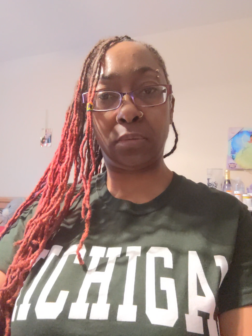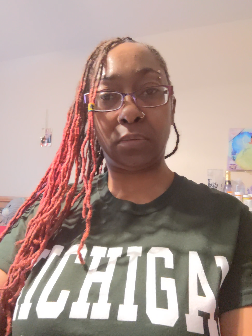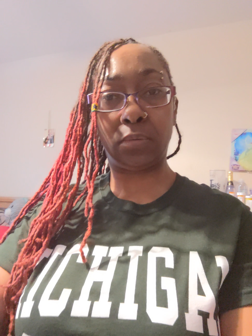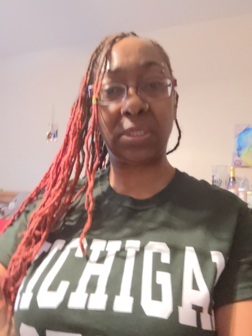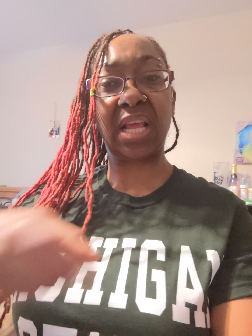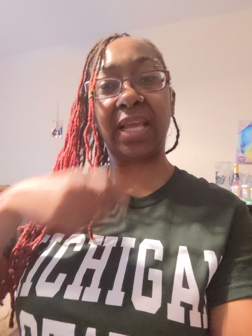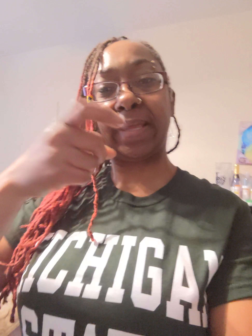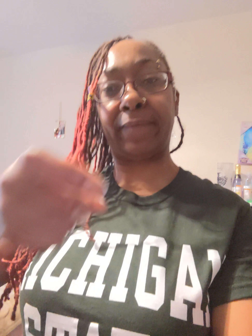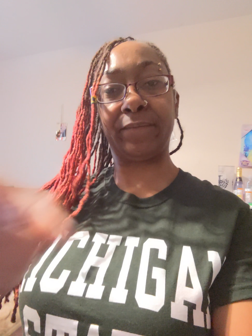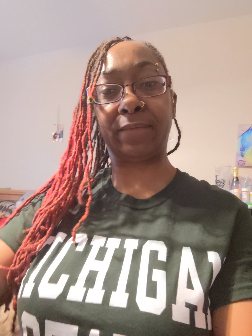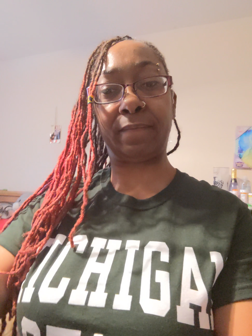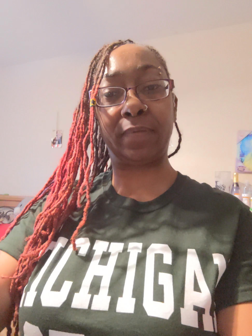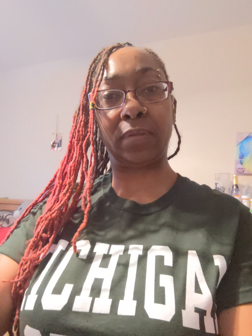gift